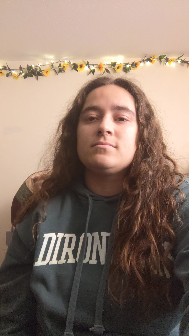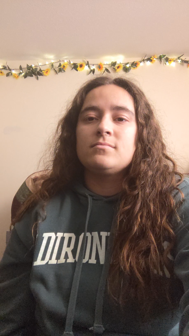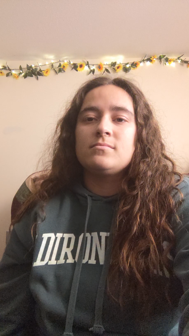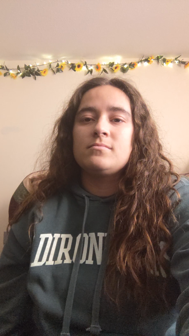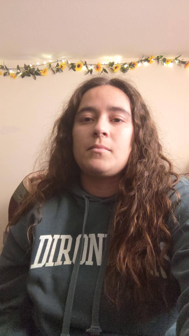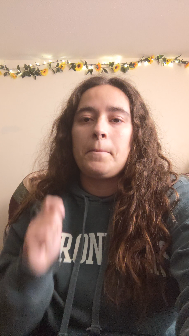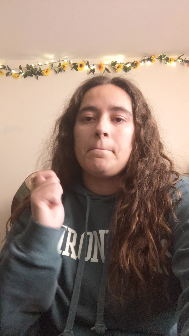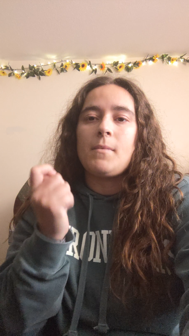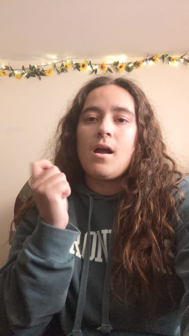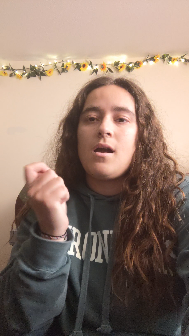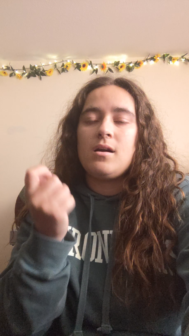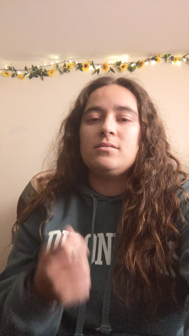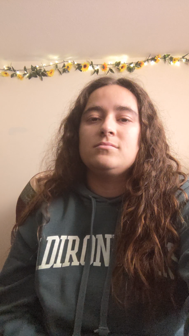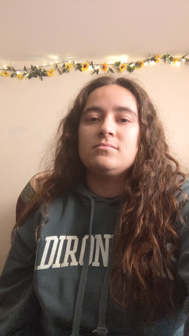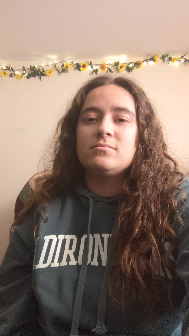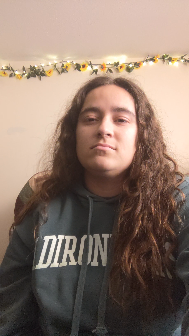bat